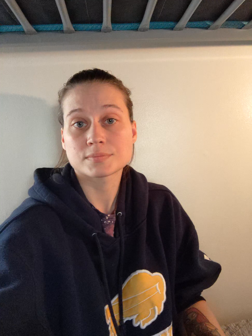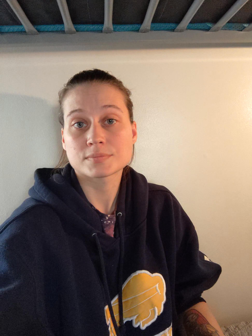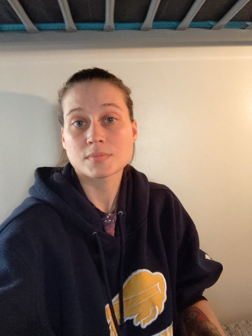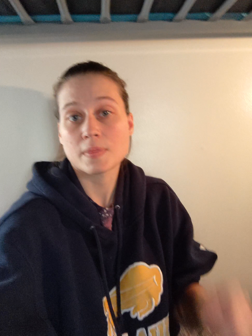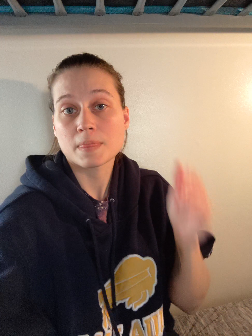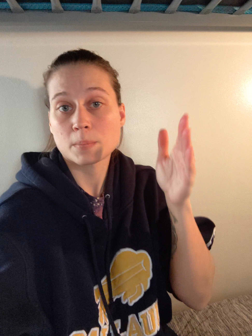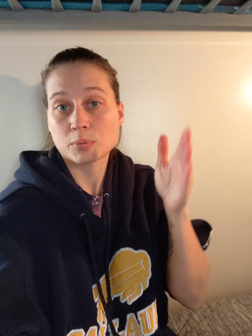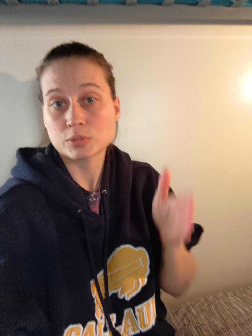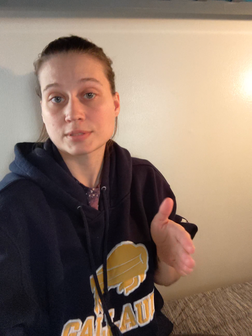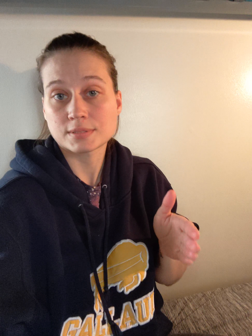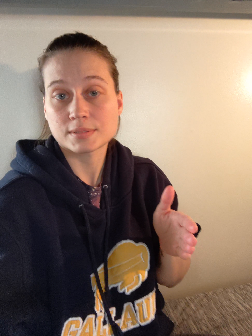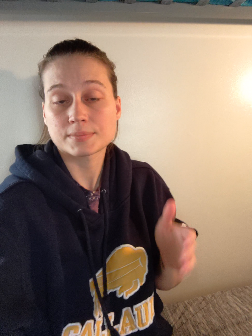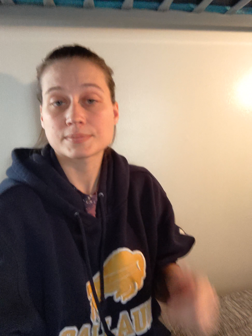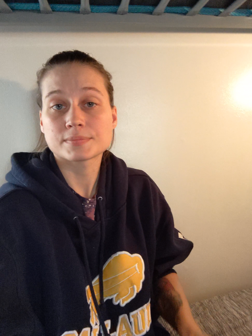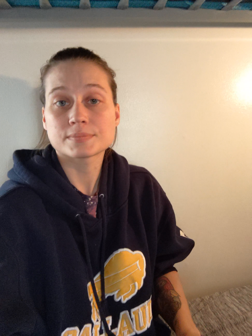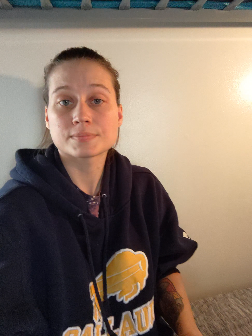person